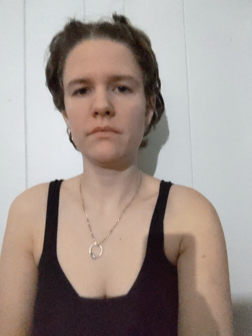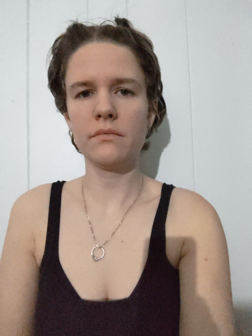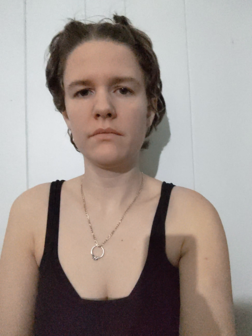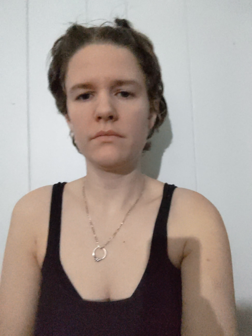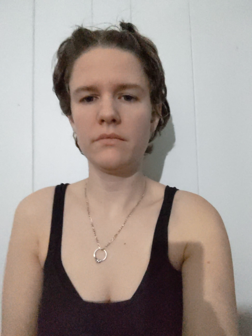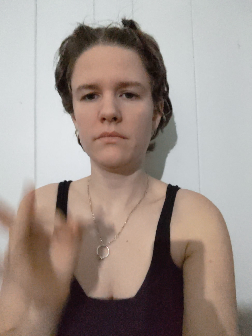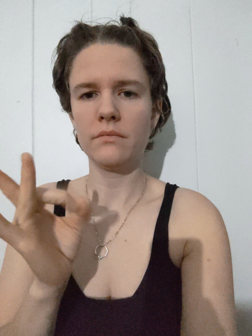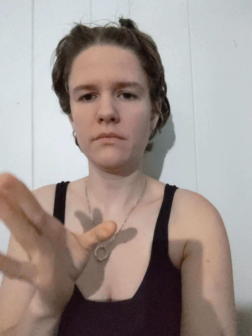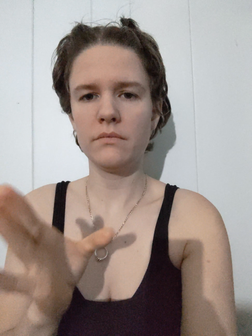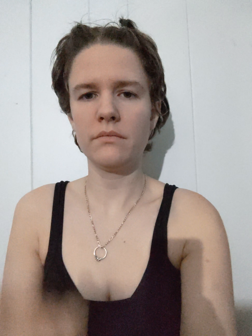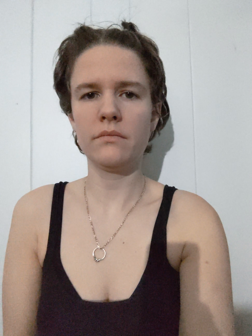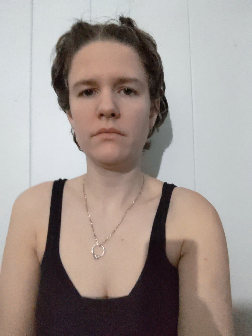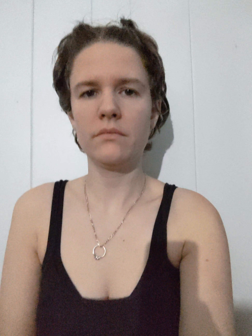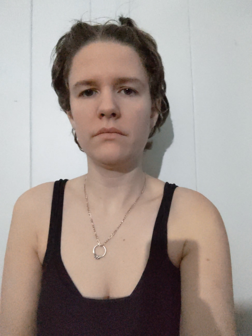hate